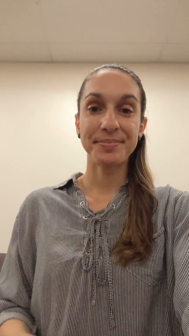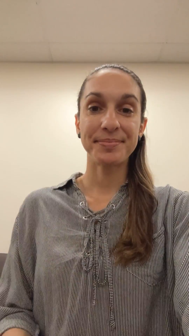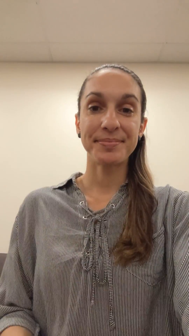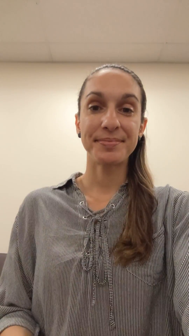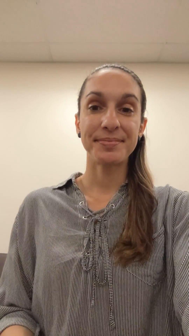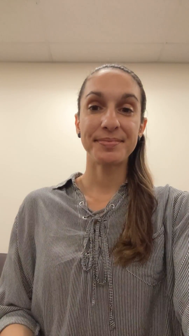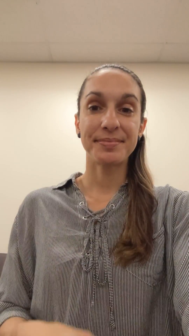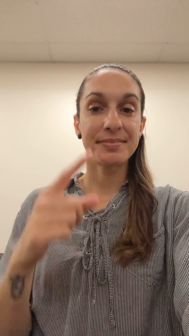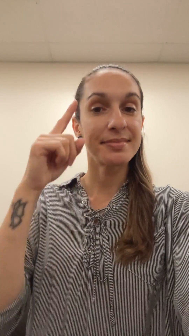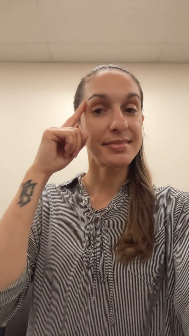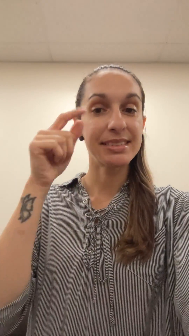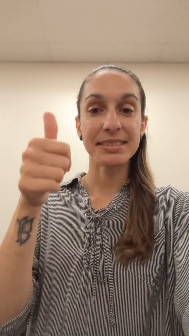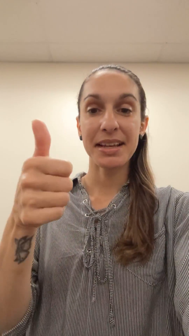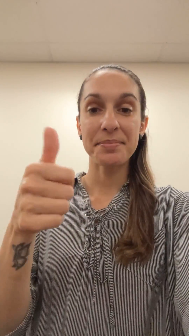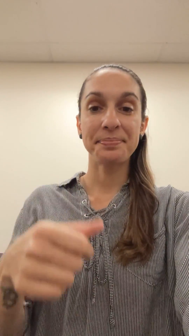dime